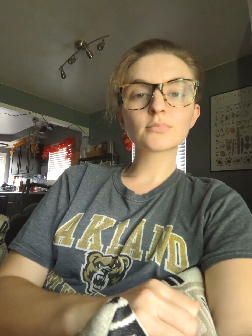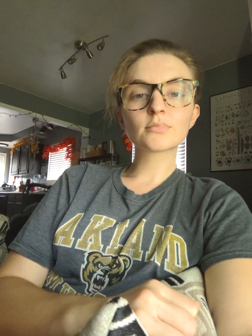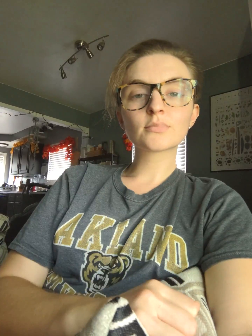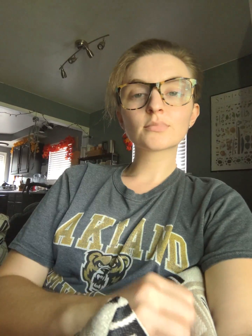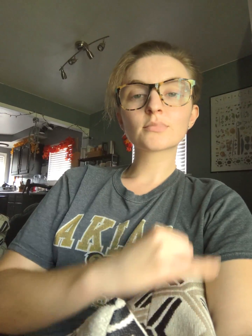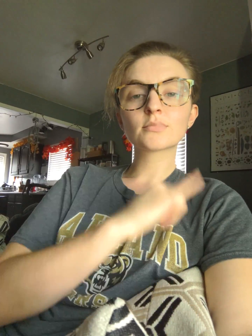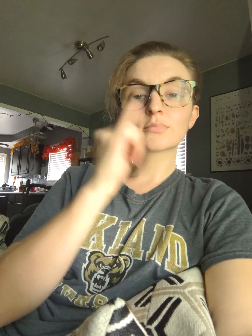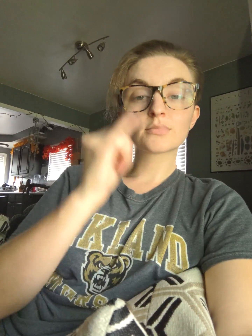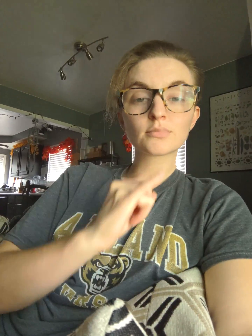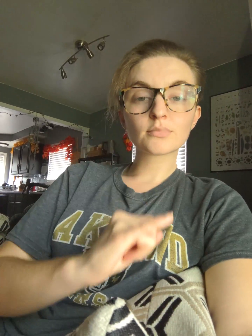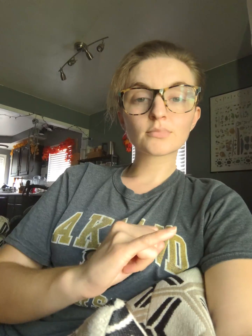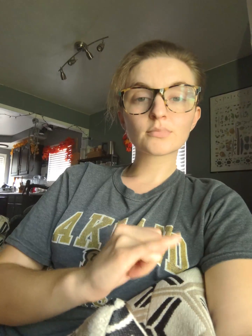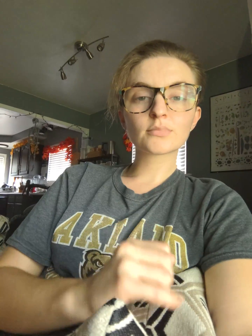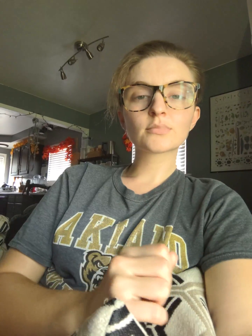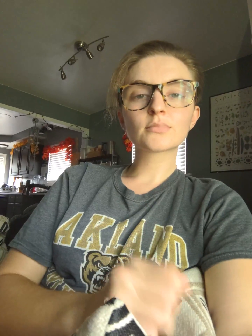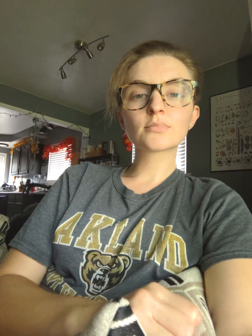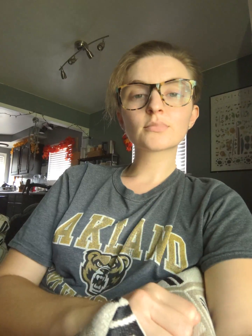draw